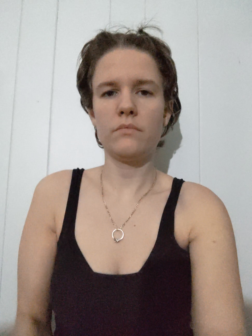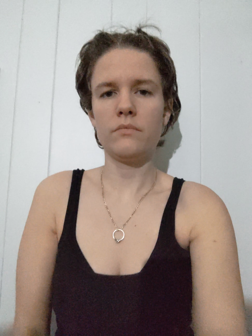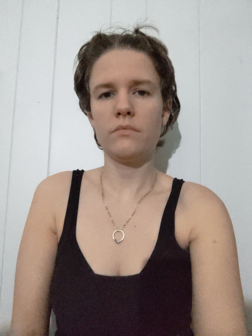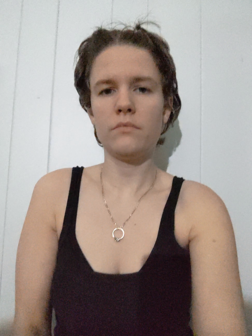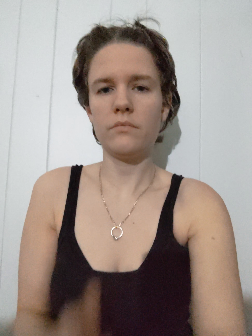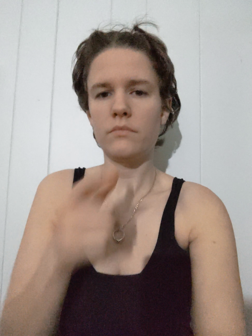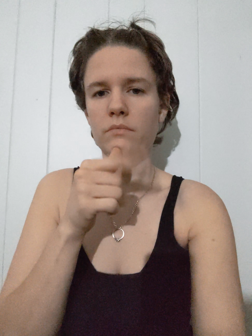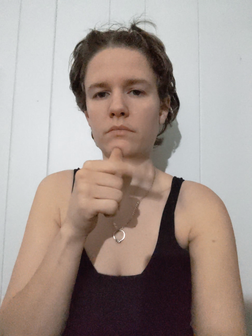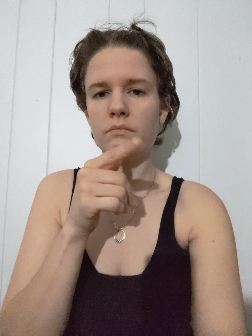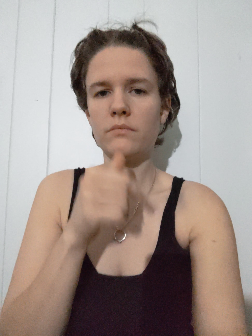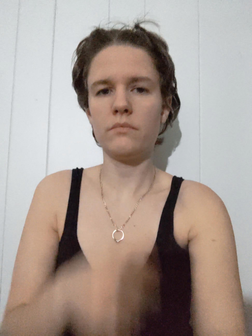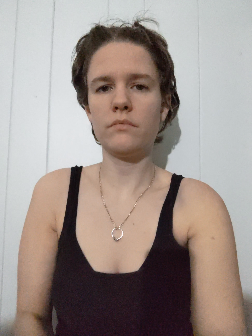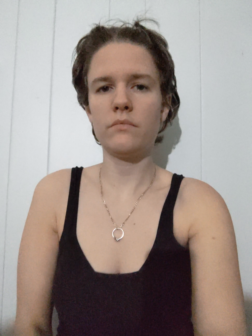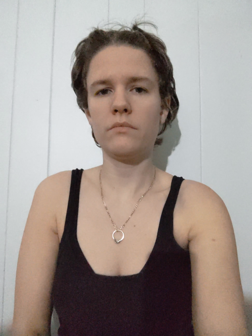who